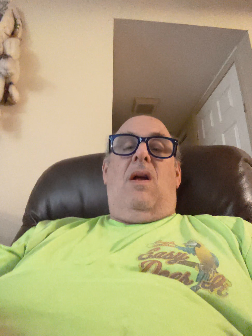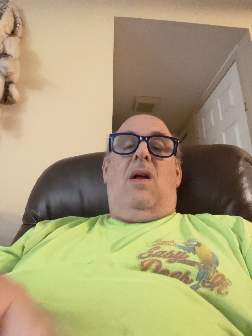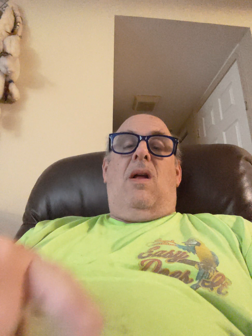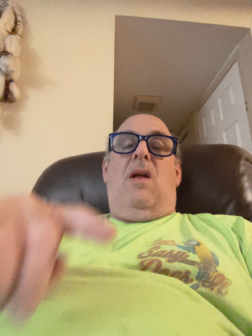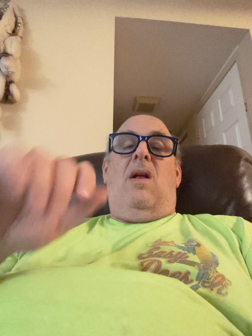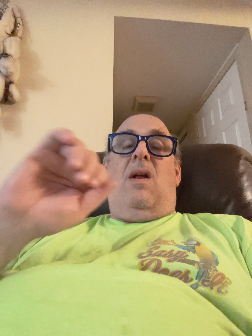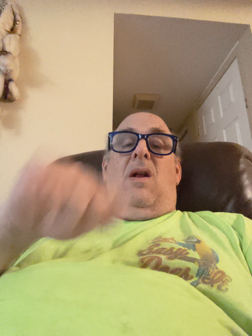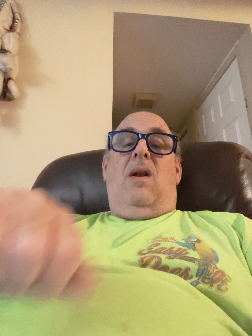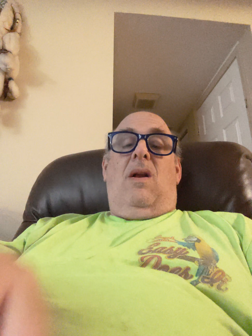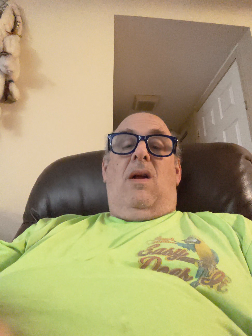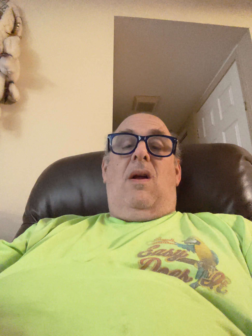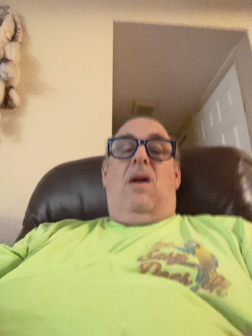can